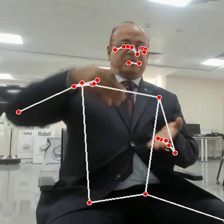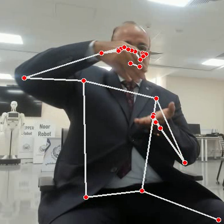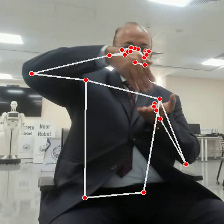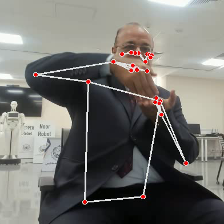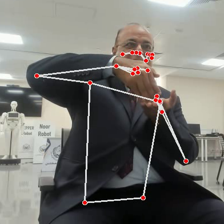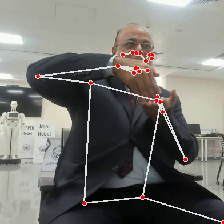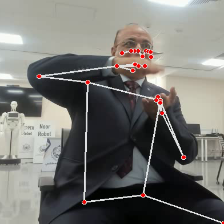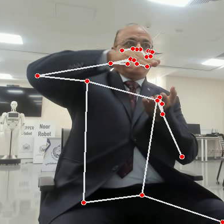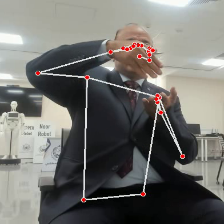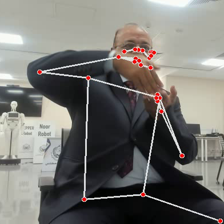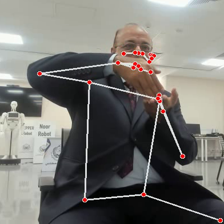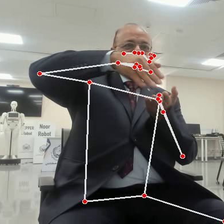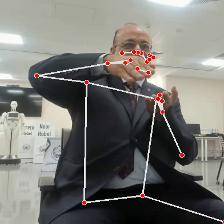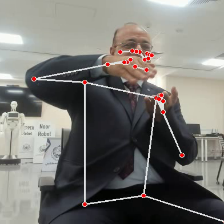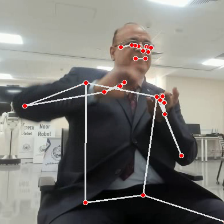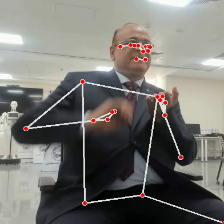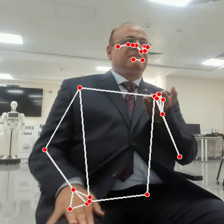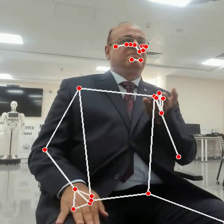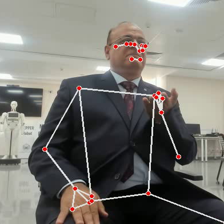hta hta